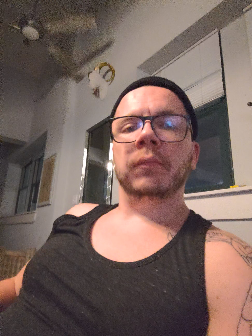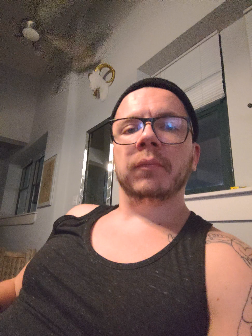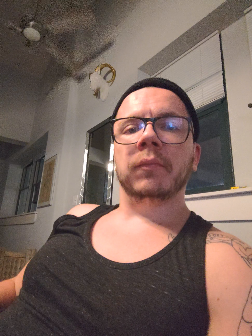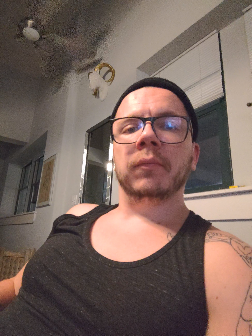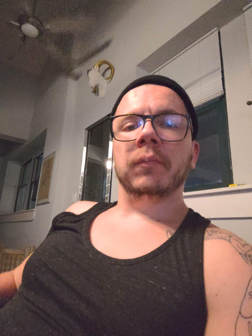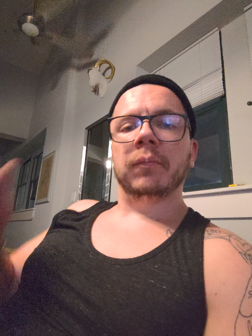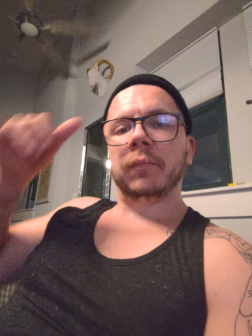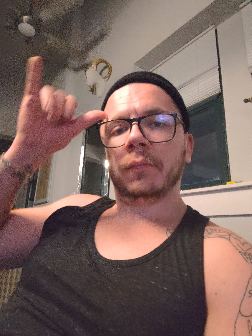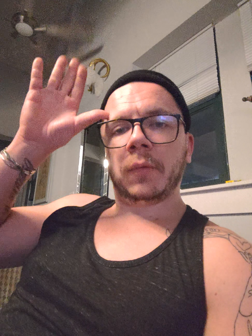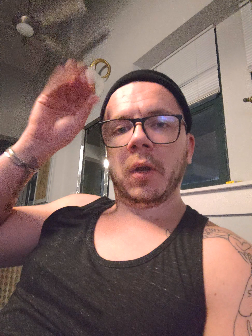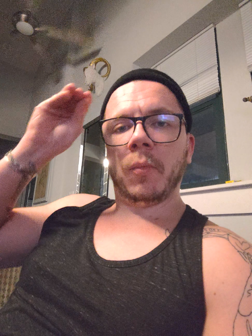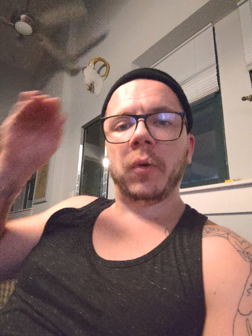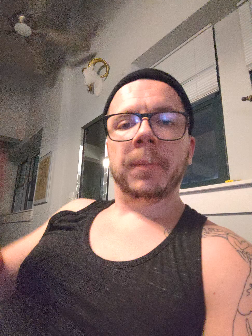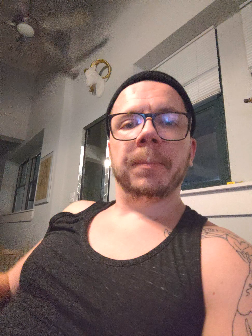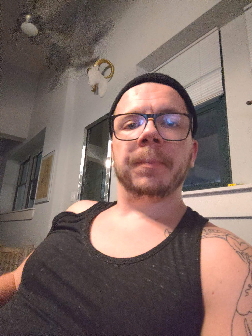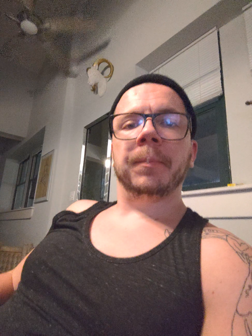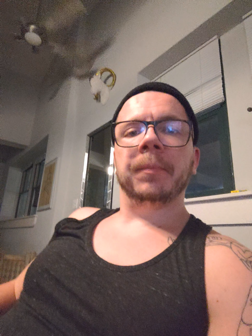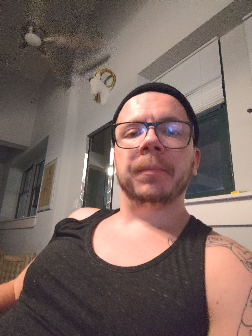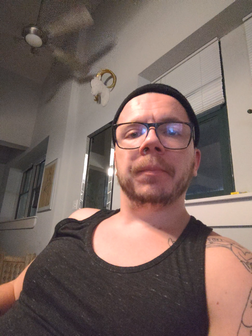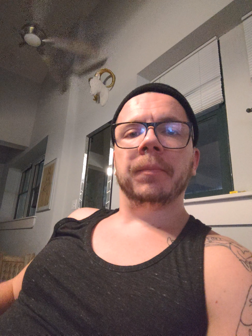cowboy